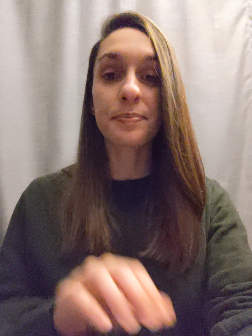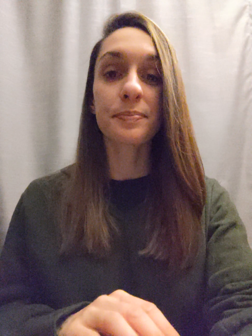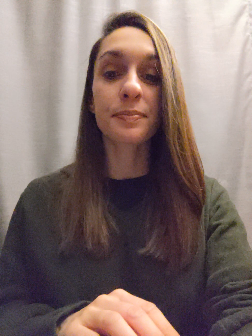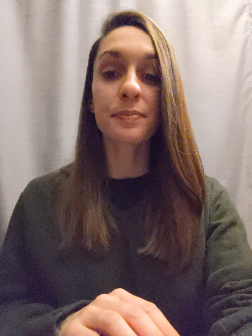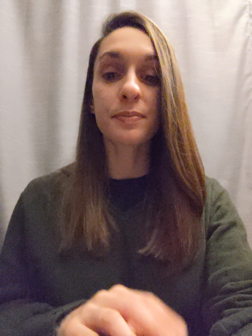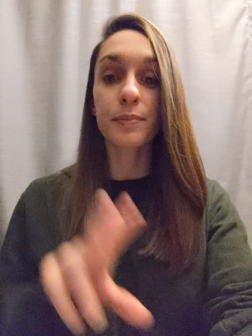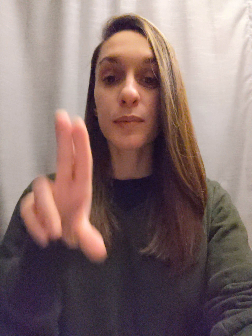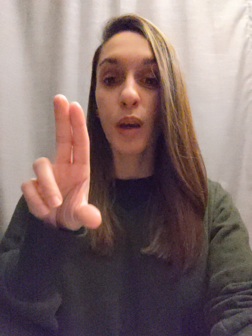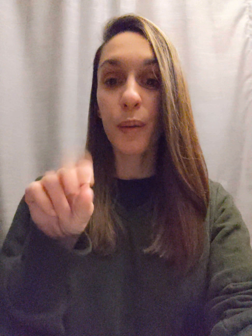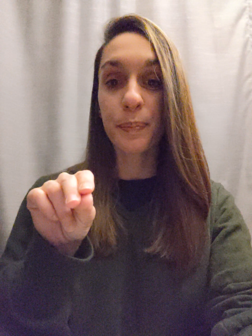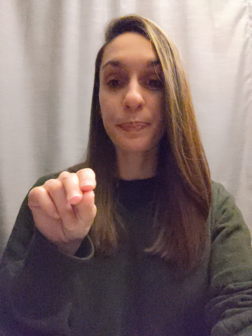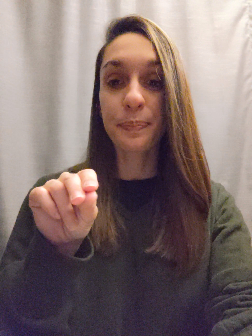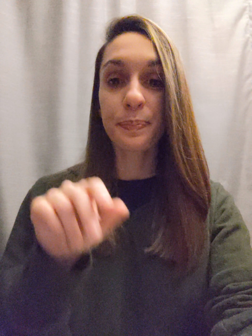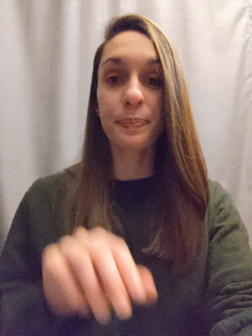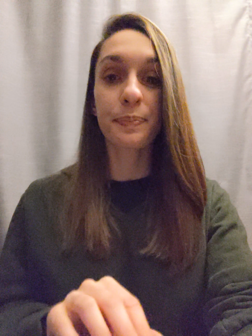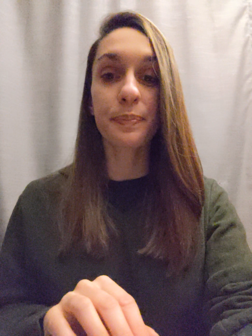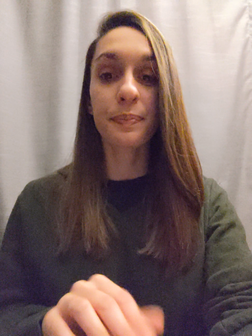no